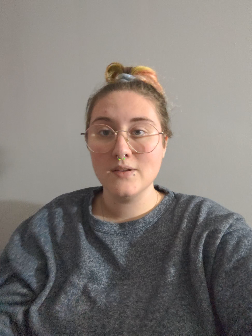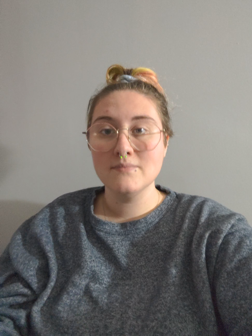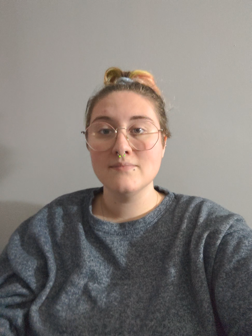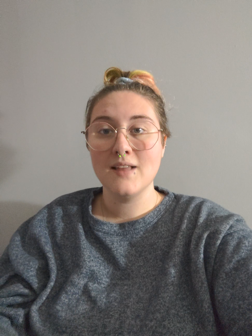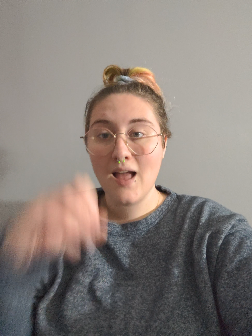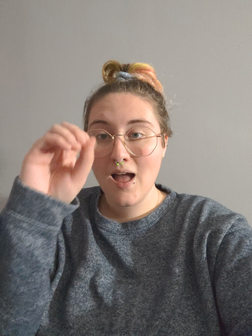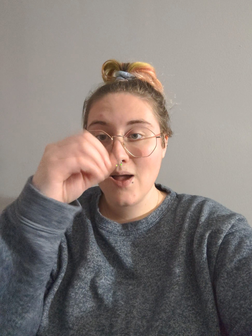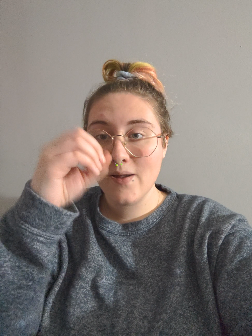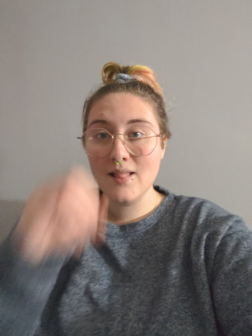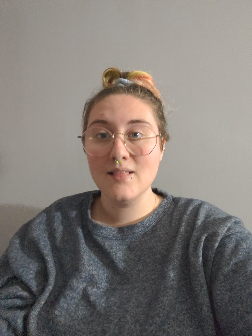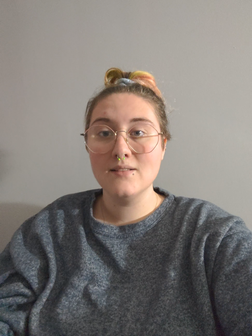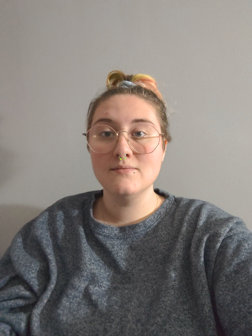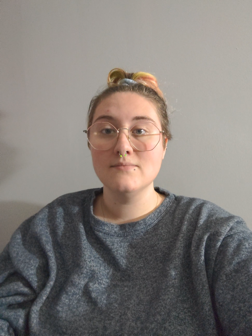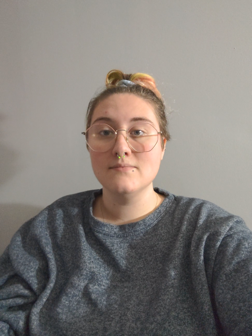owl